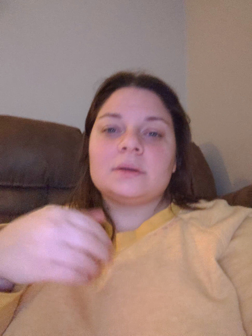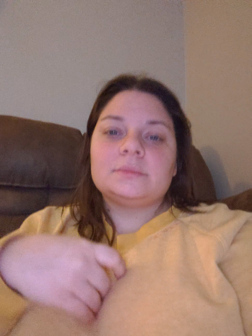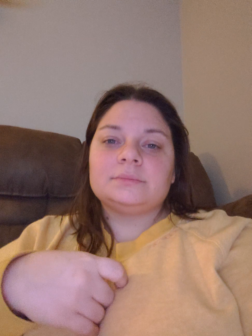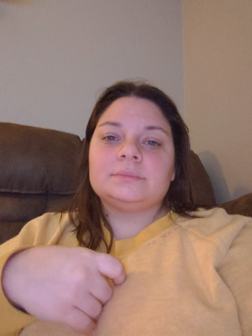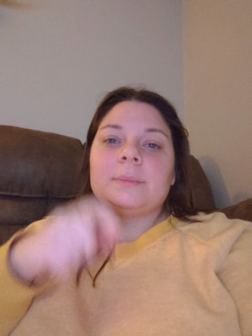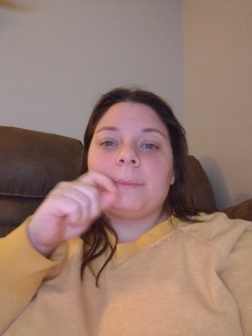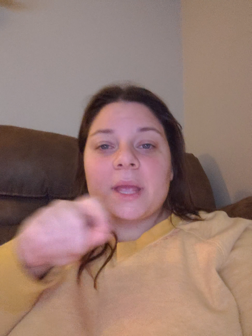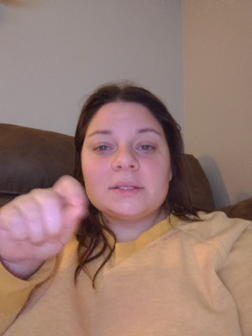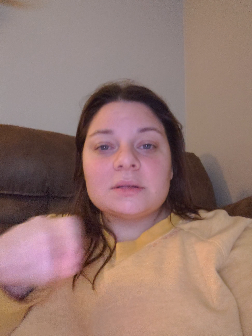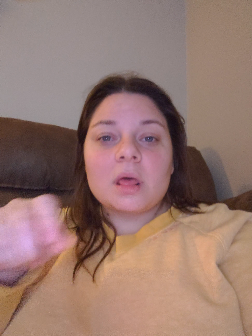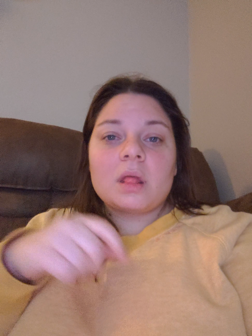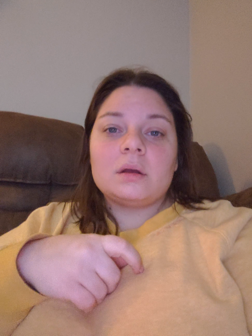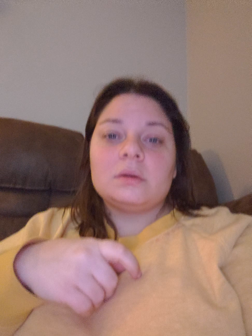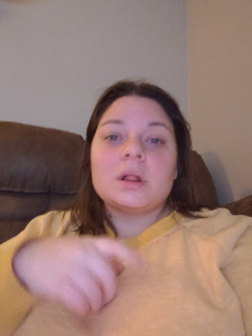pencil